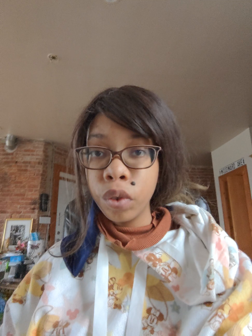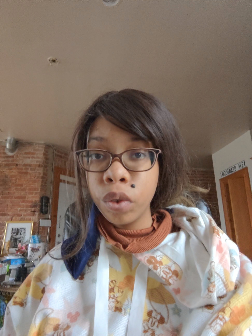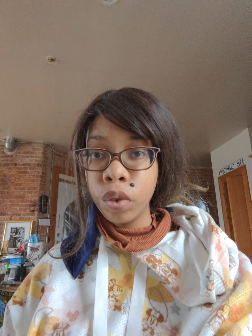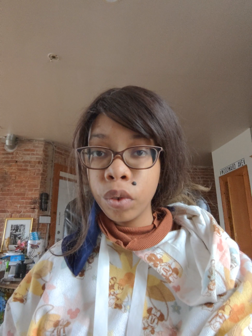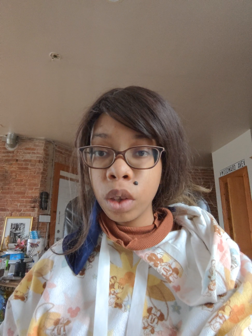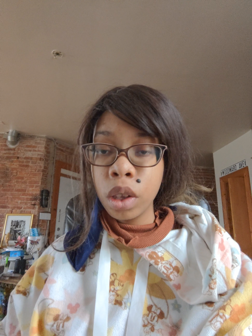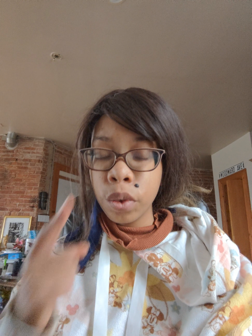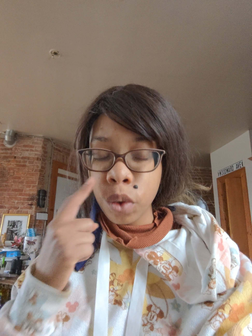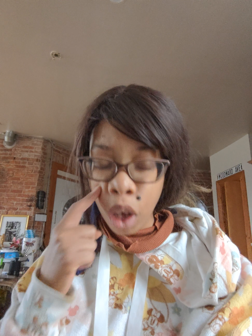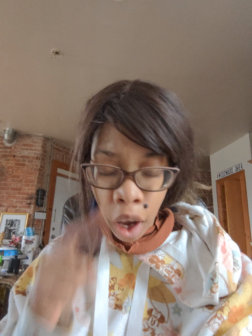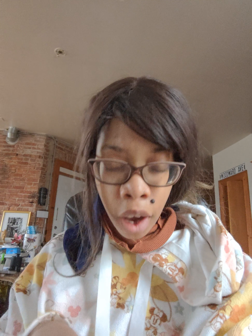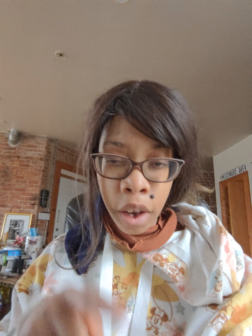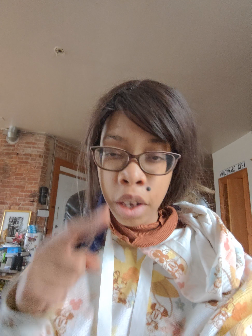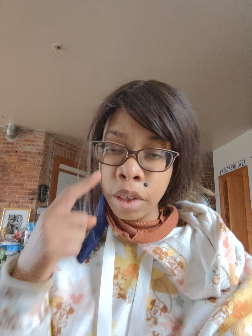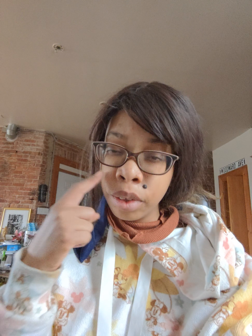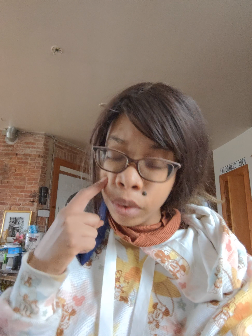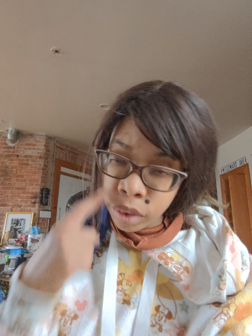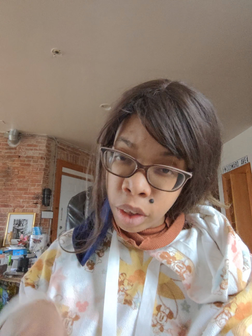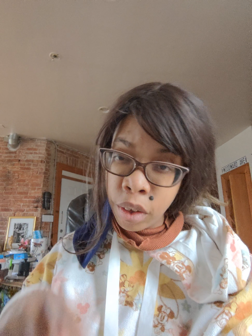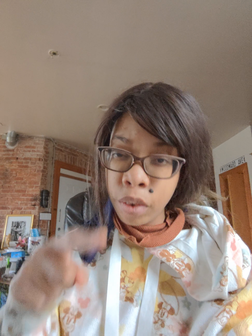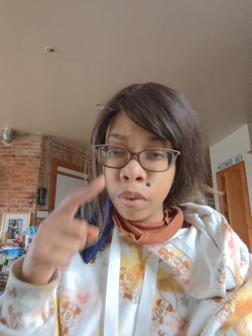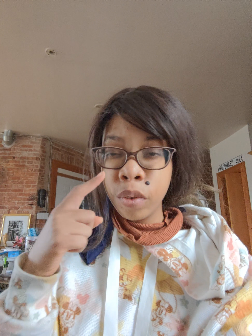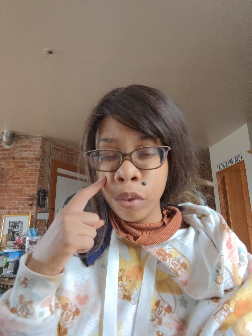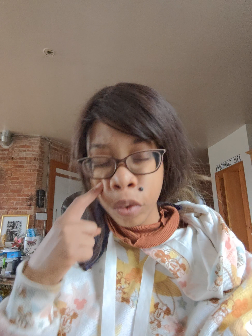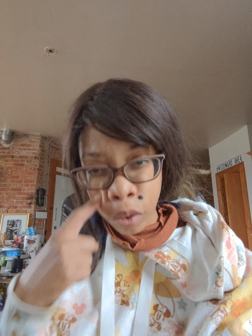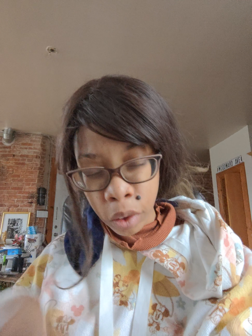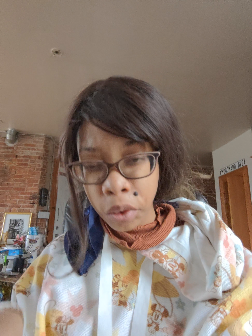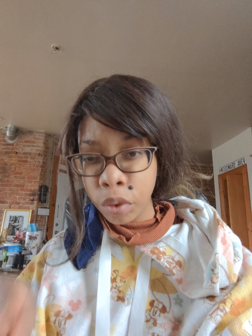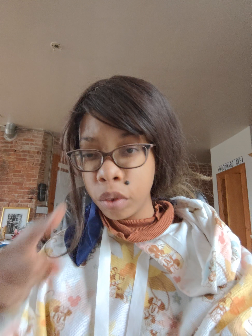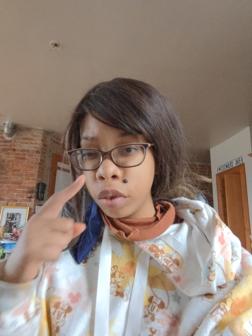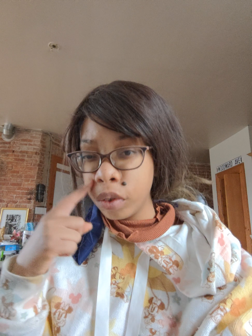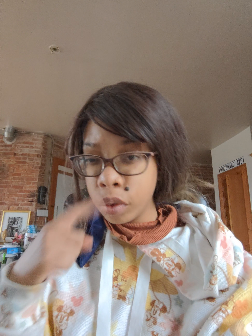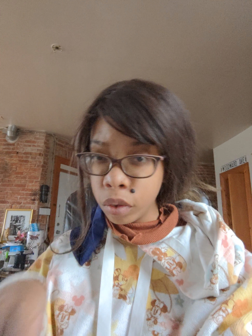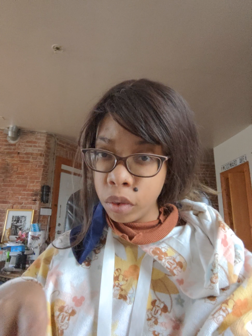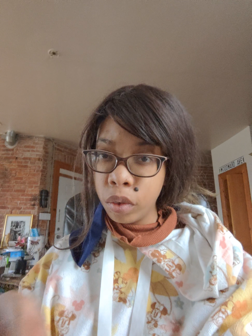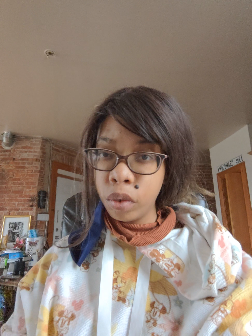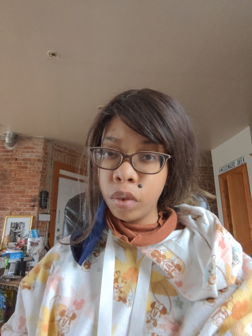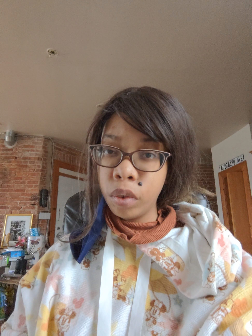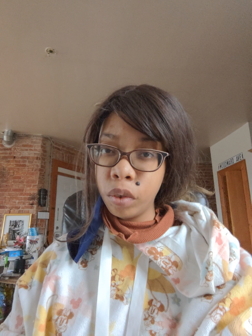cry